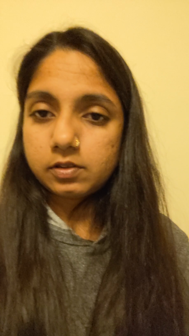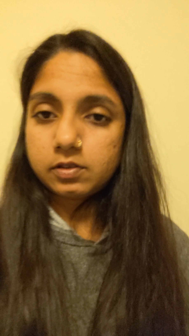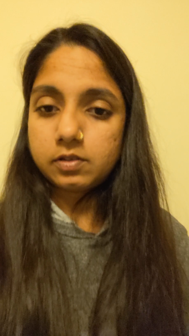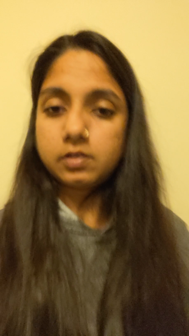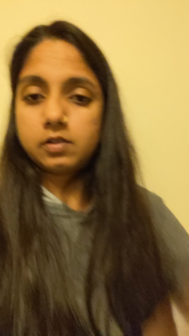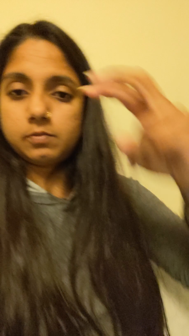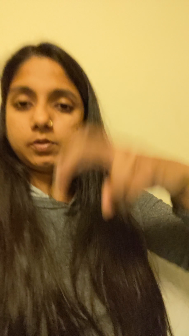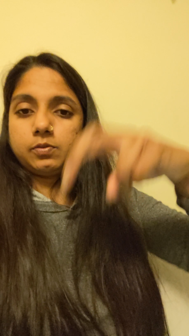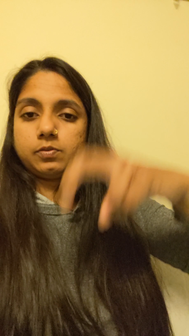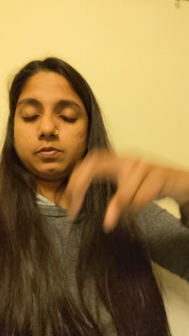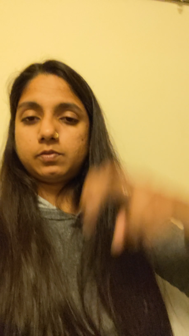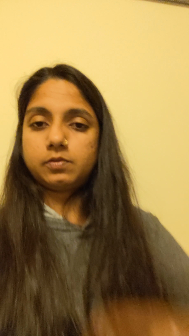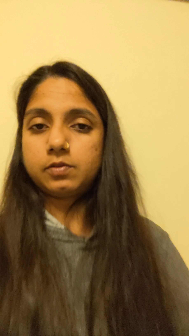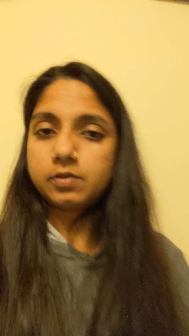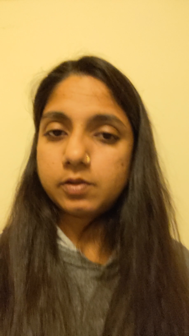potato